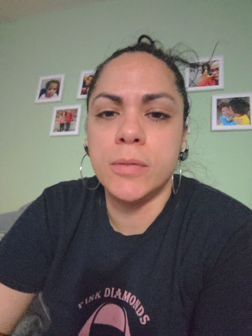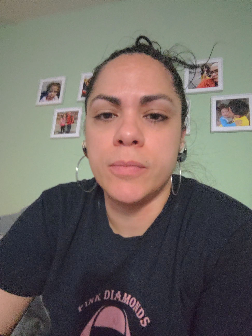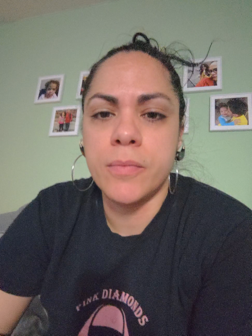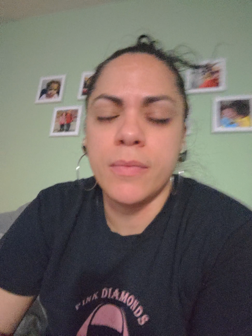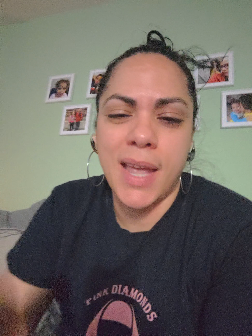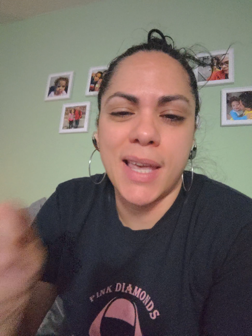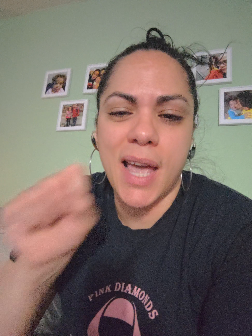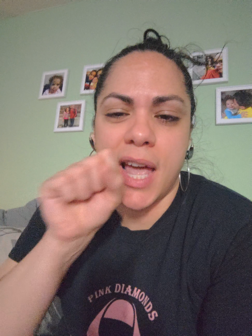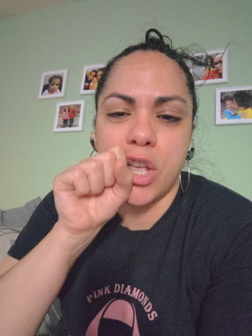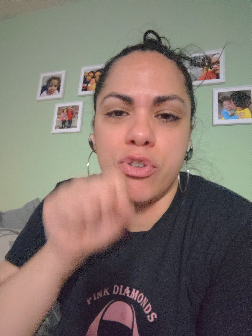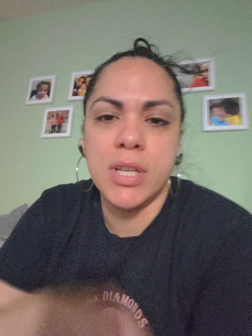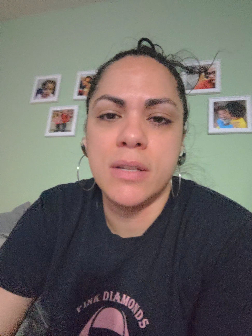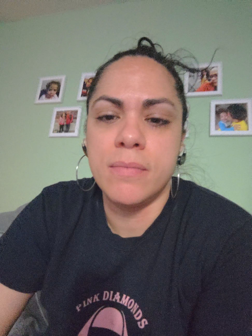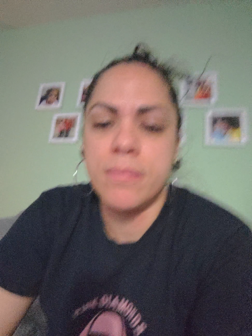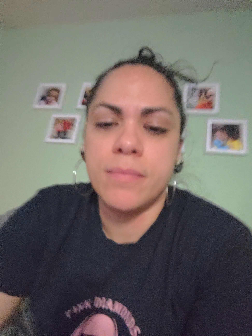carrot